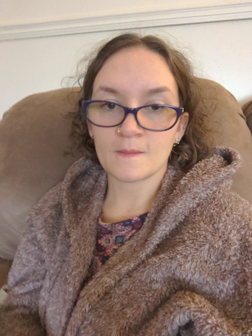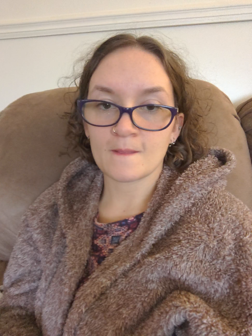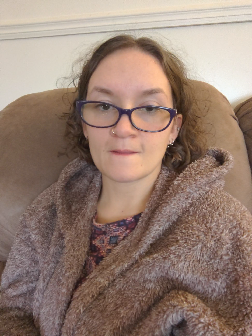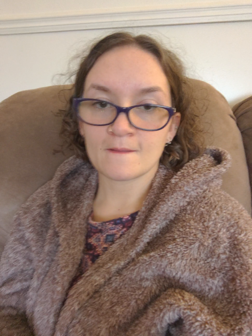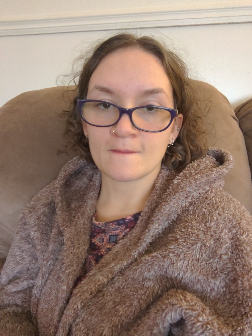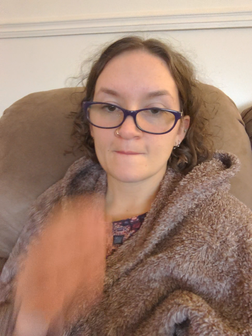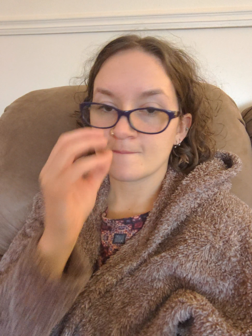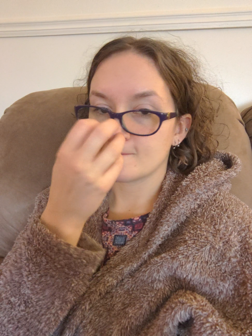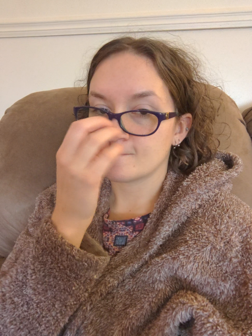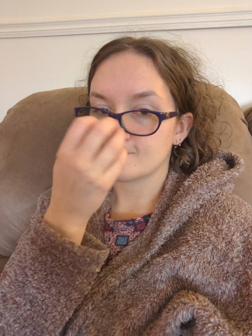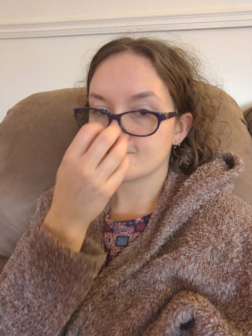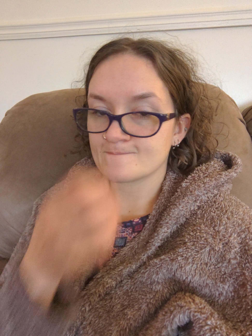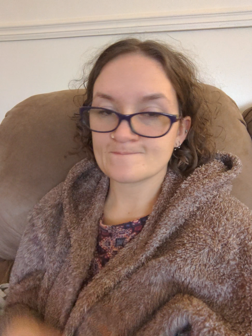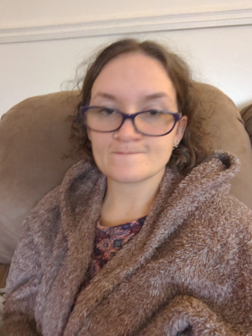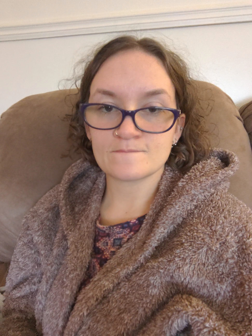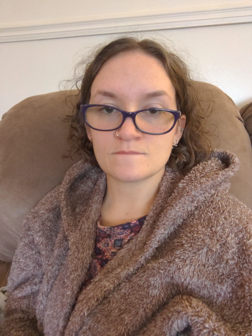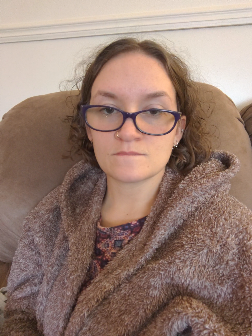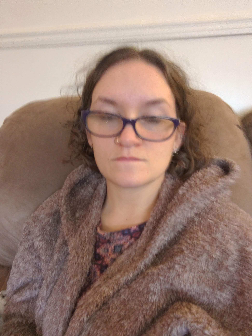clown